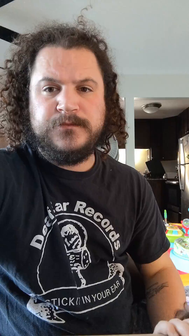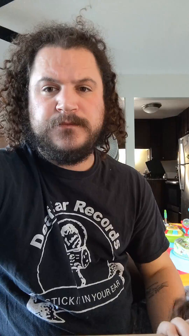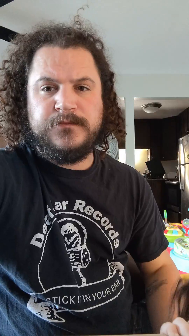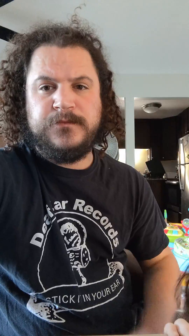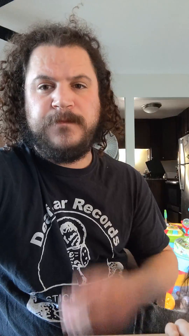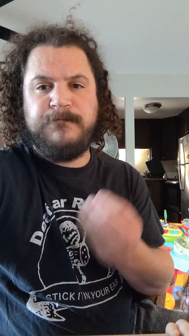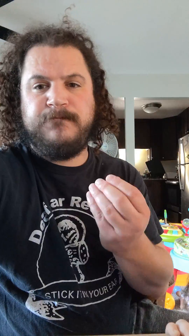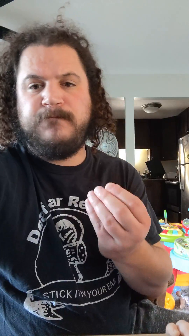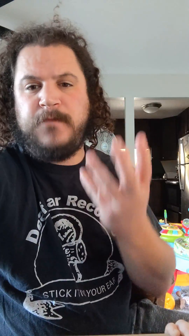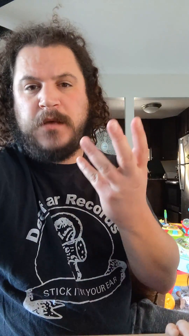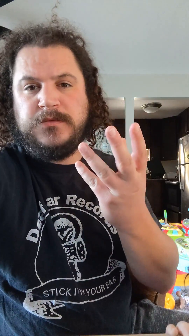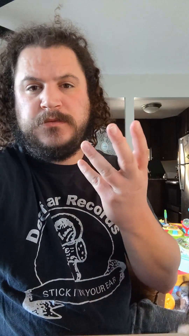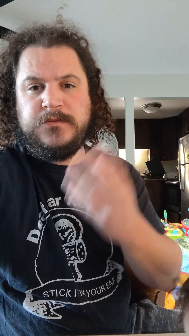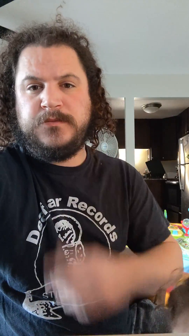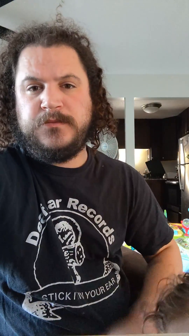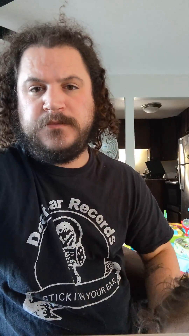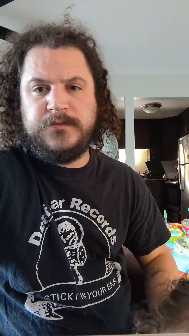plants